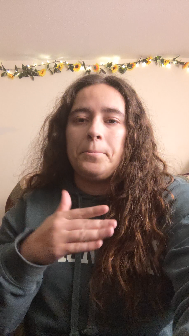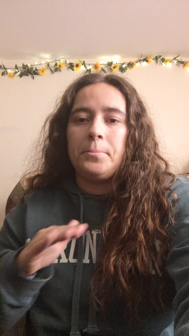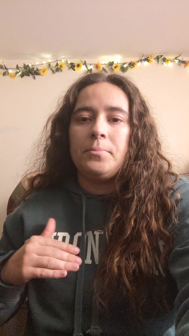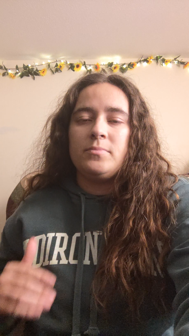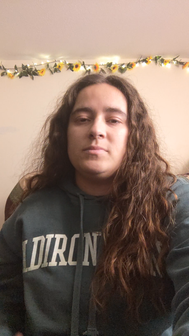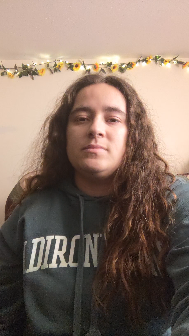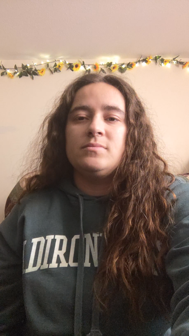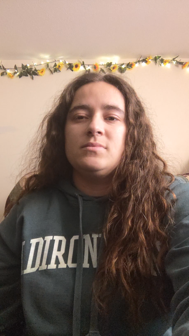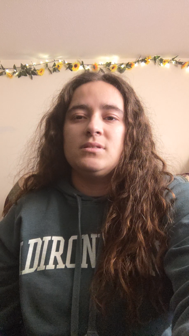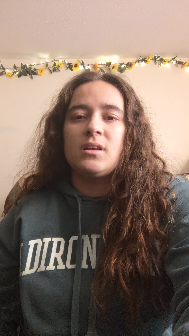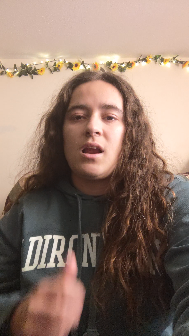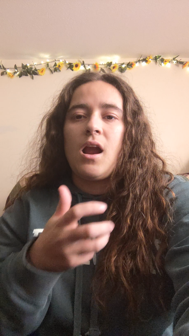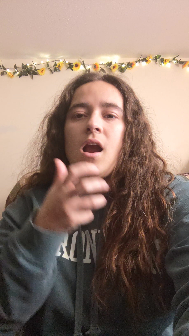a lot